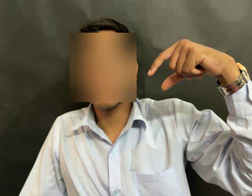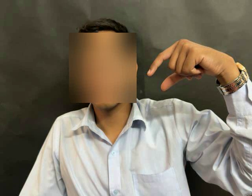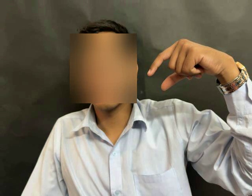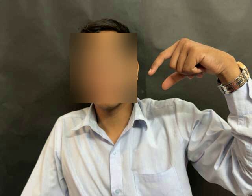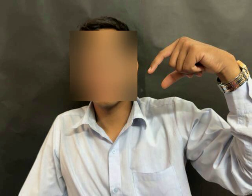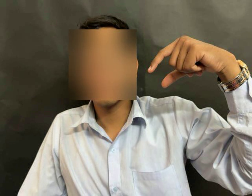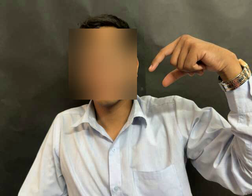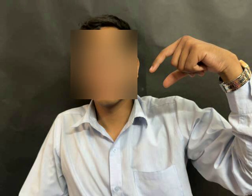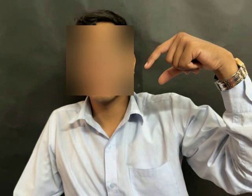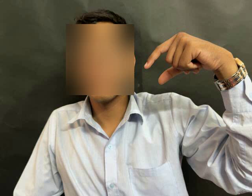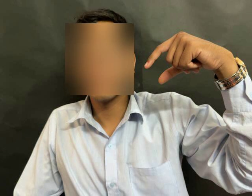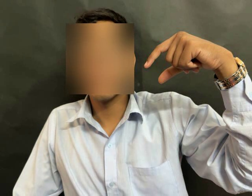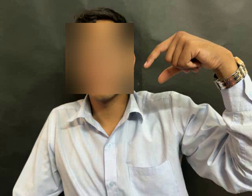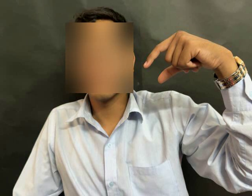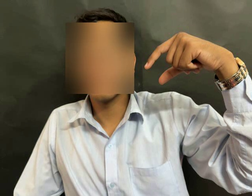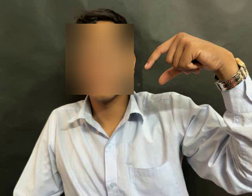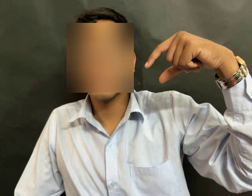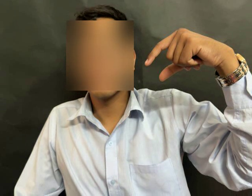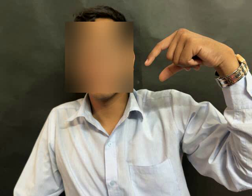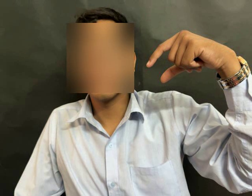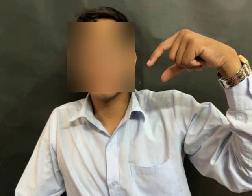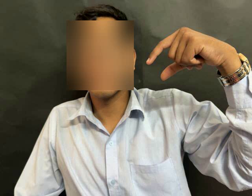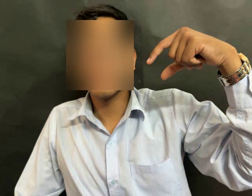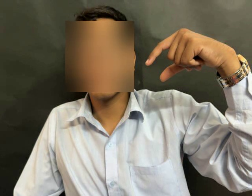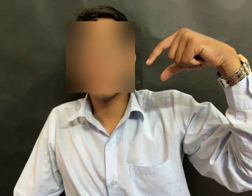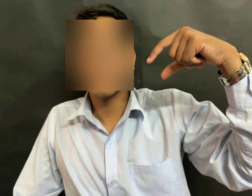Q